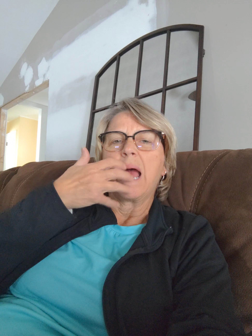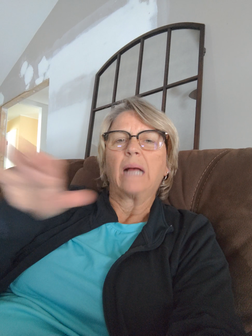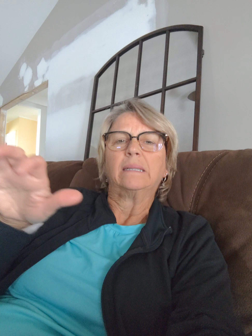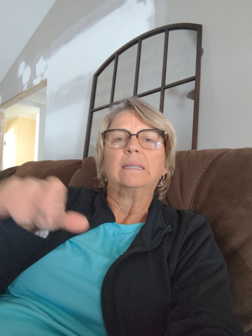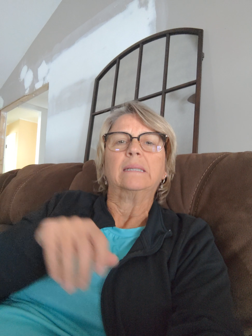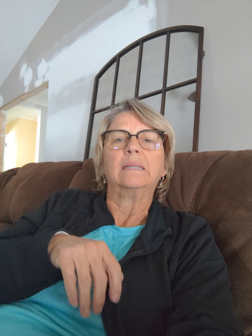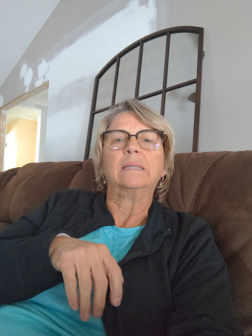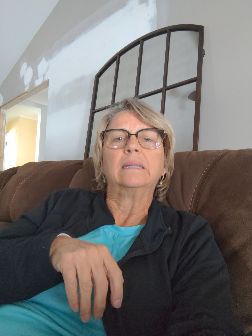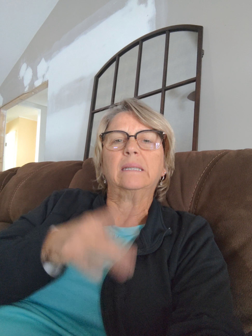hot